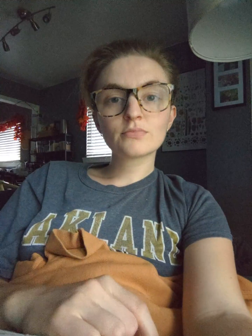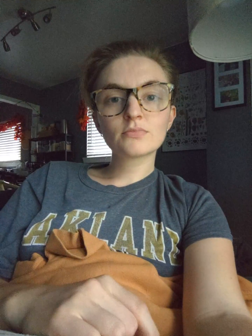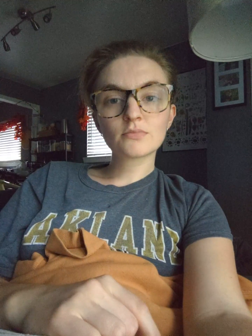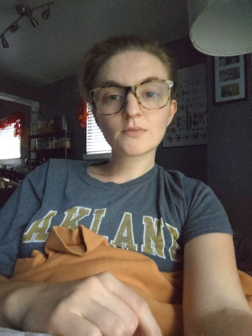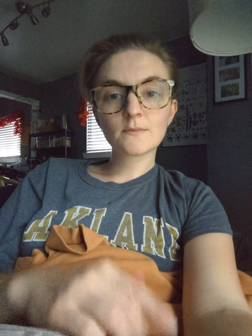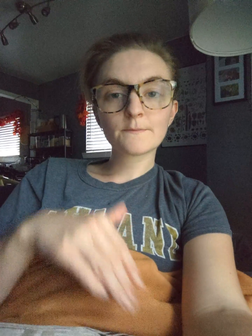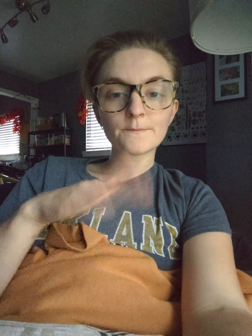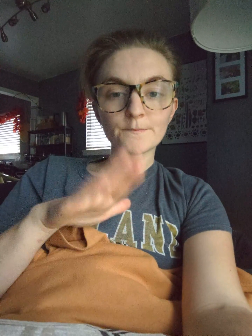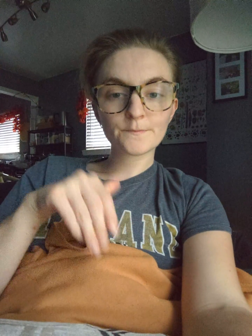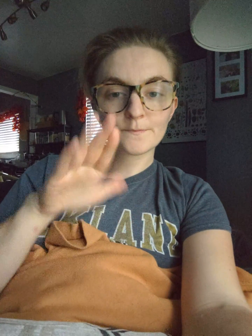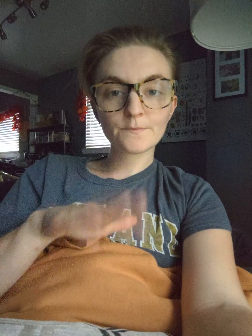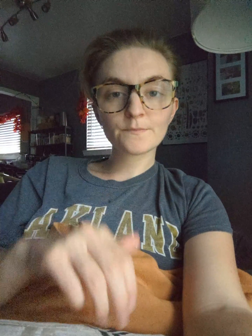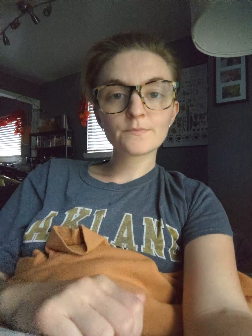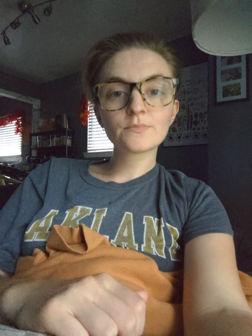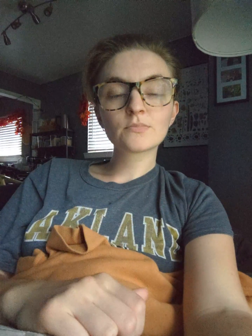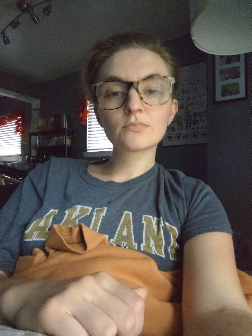paint